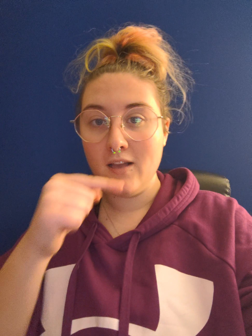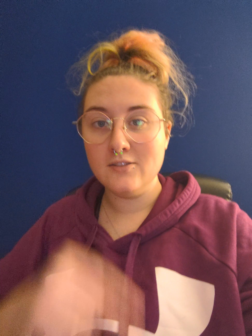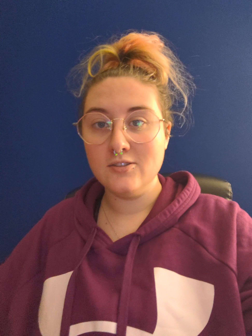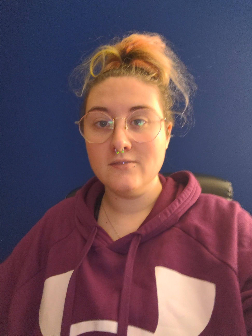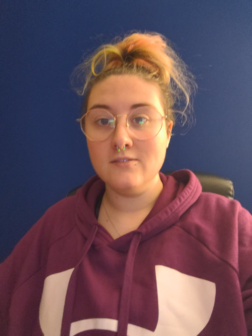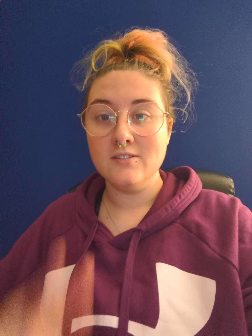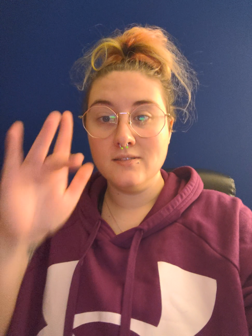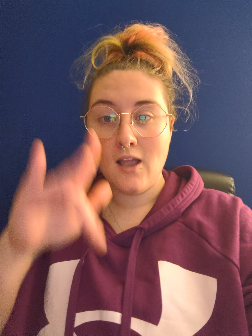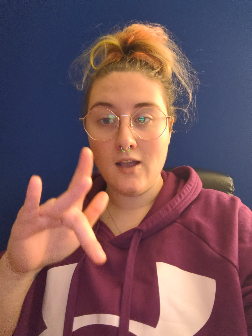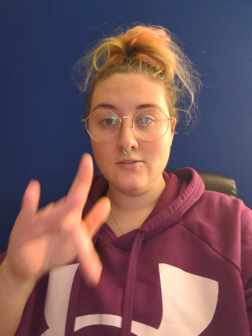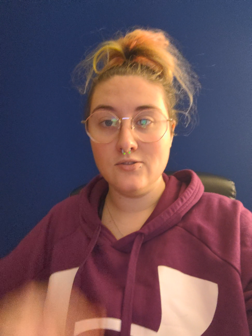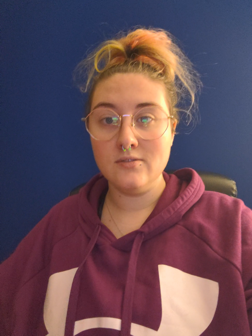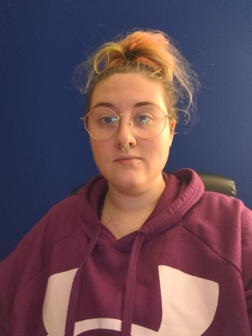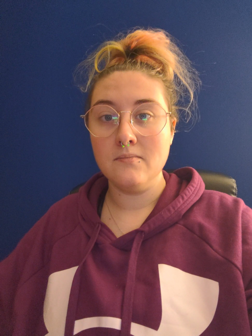touch